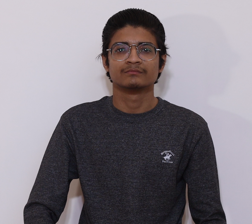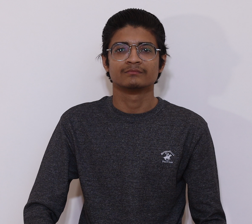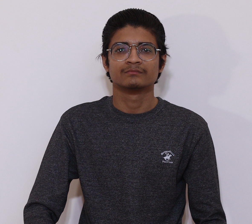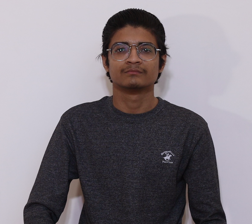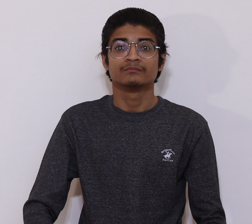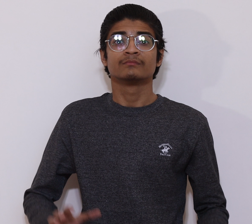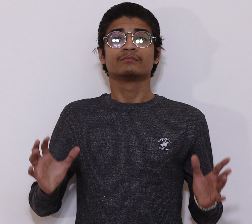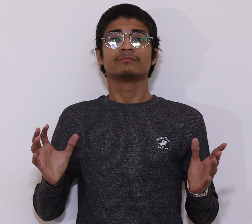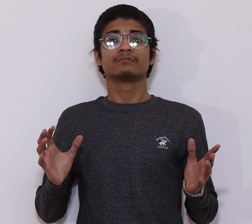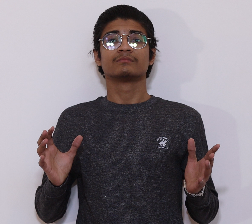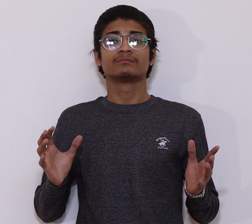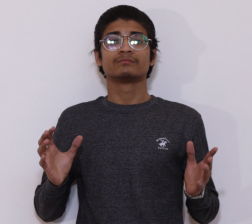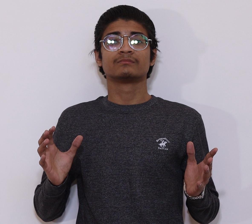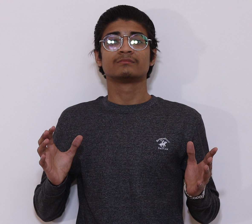surprise